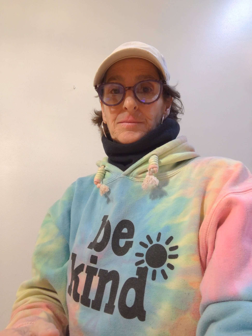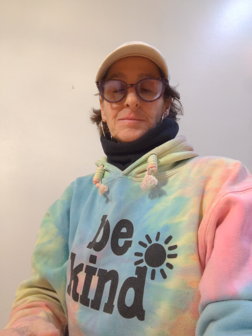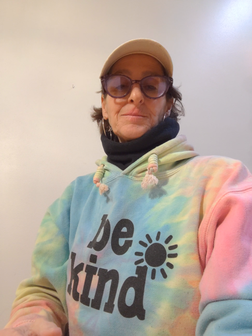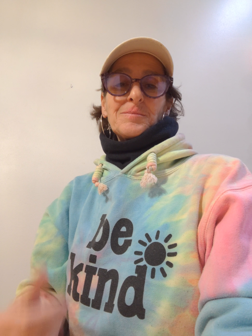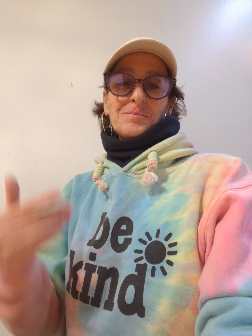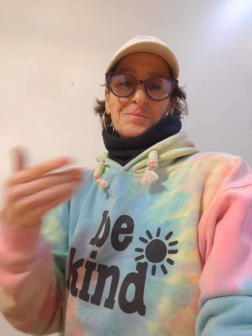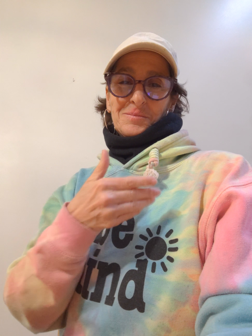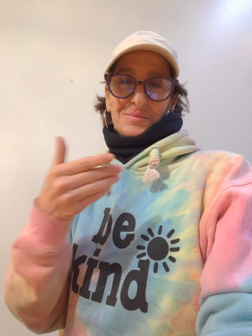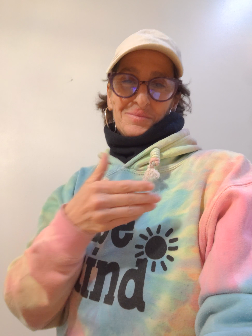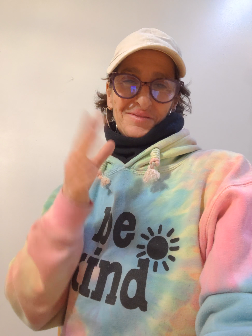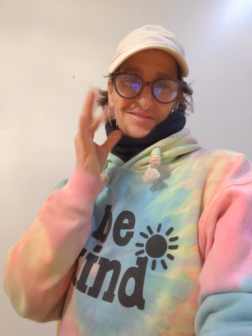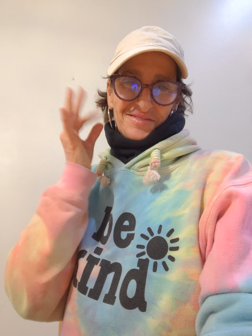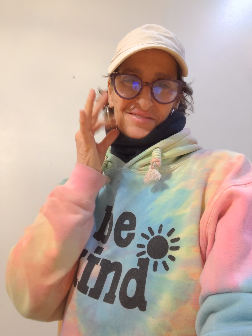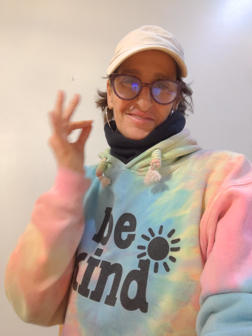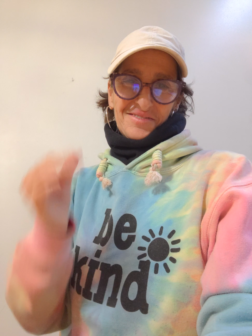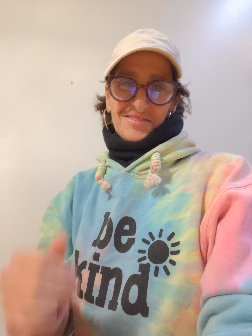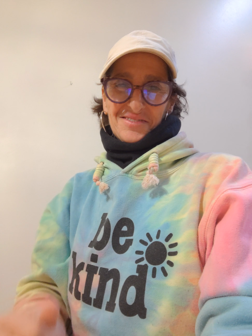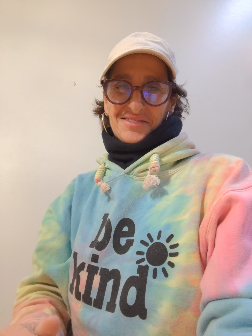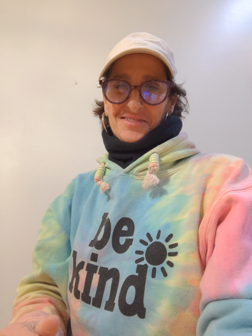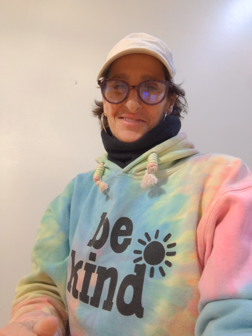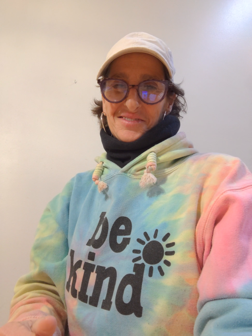kitty